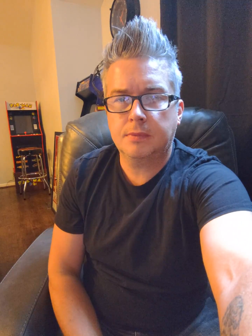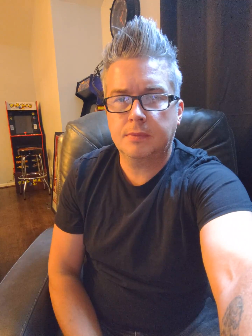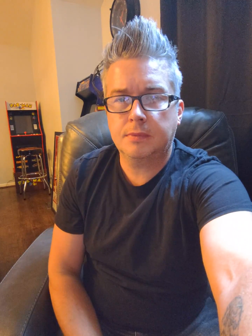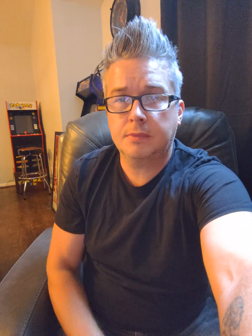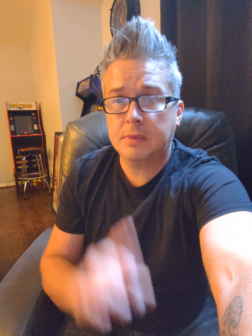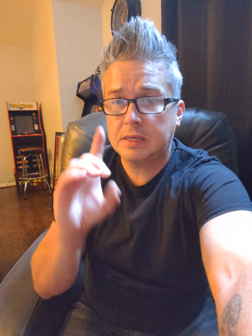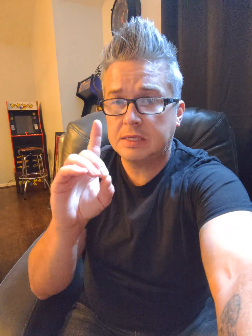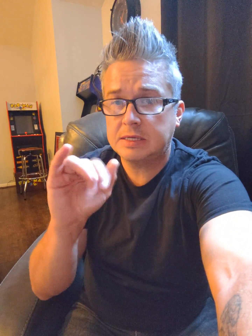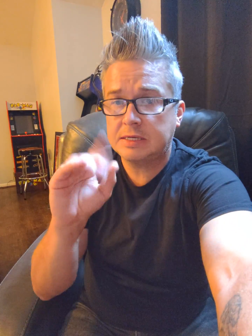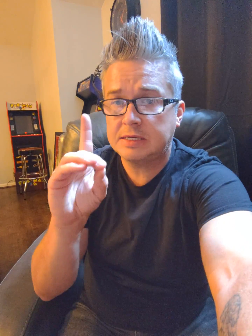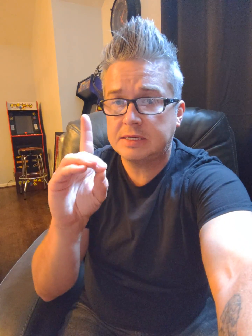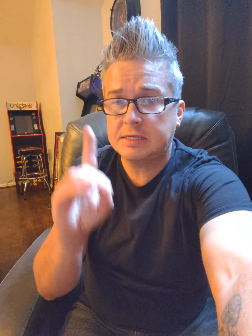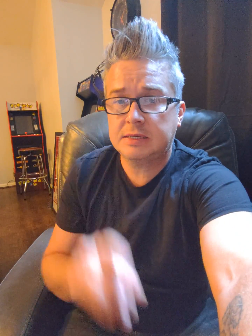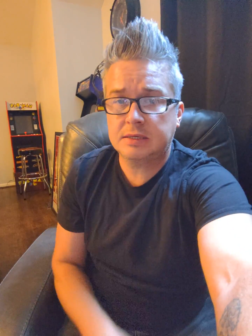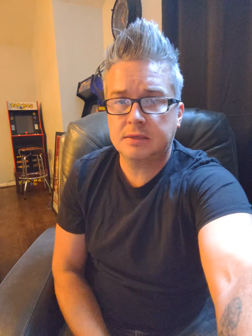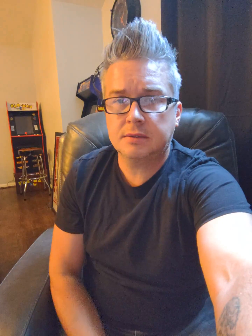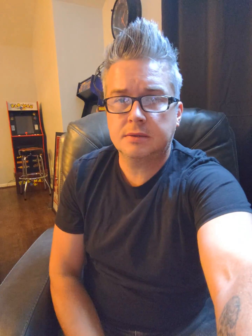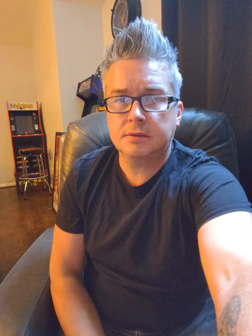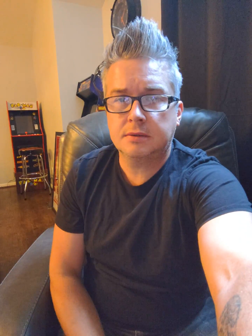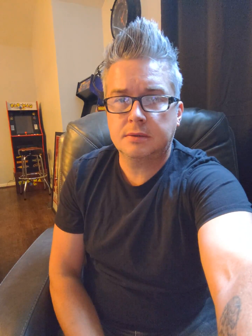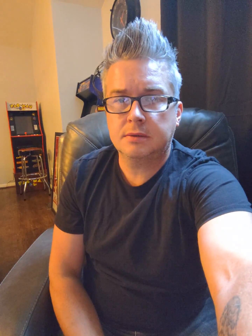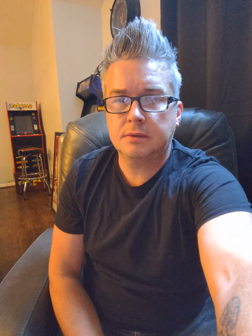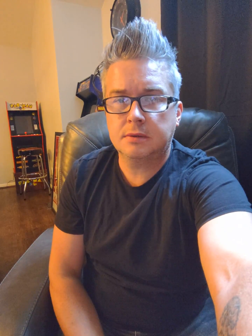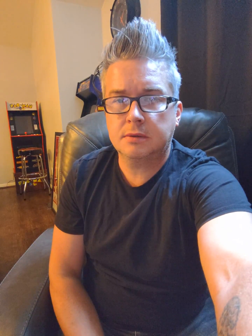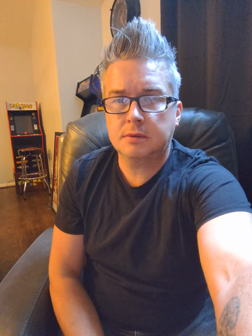did